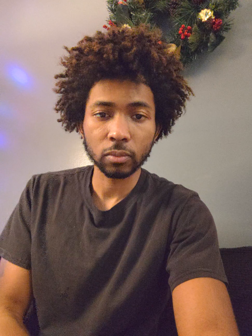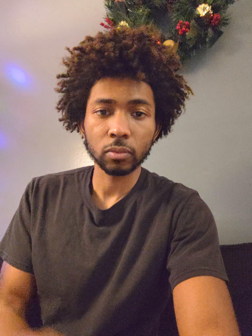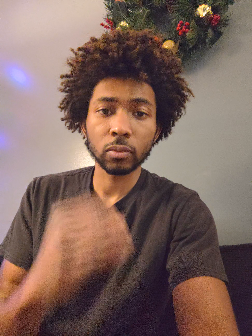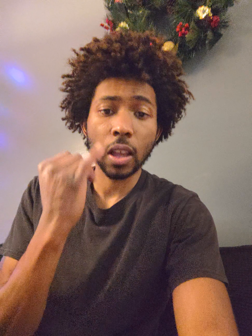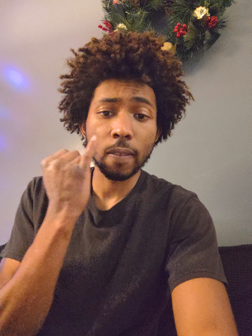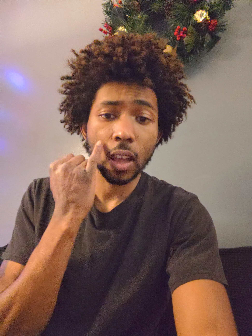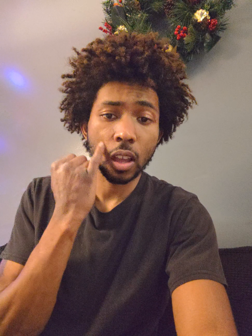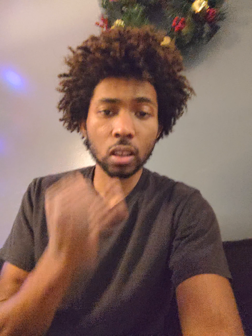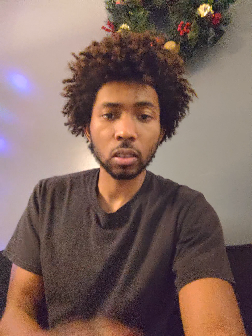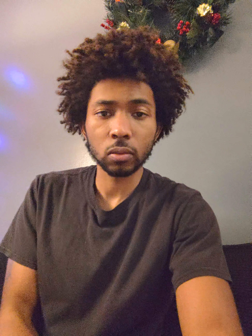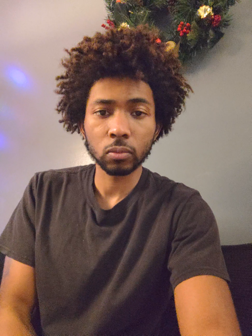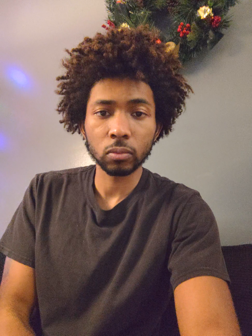if